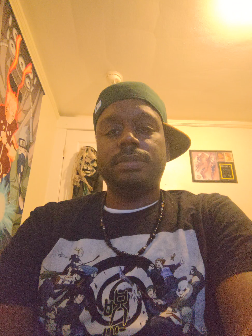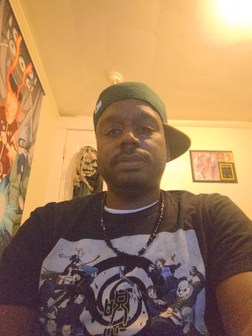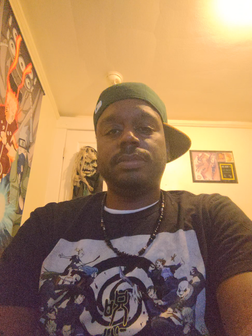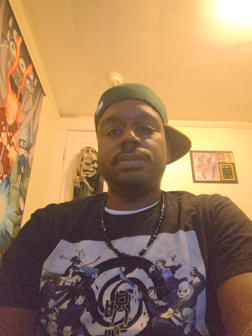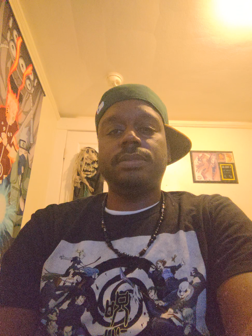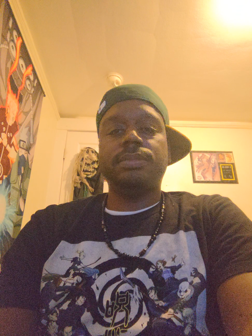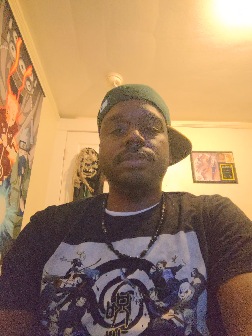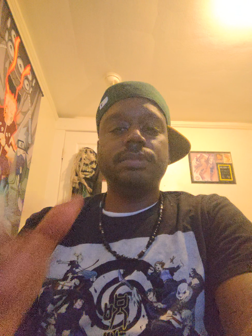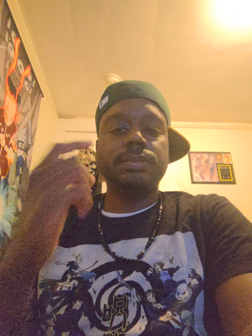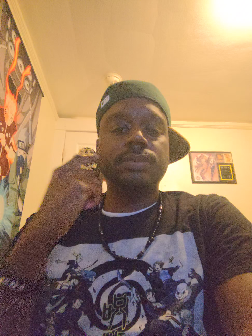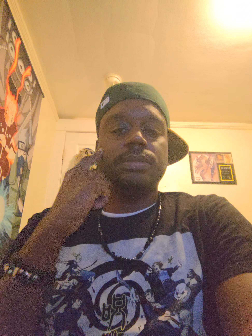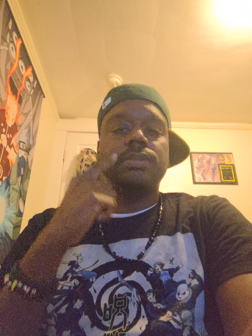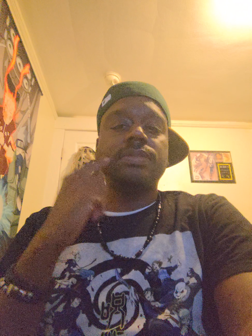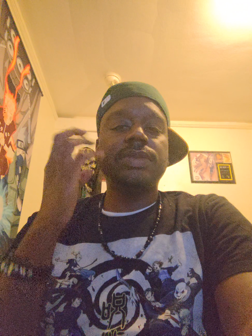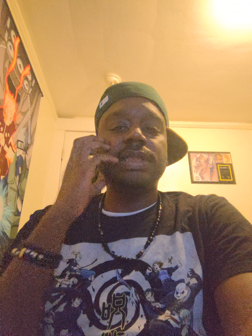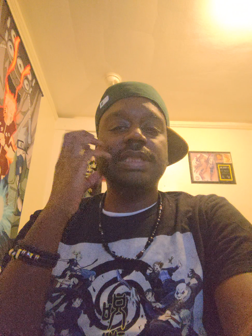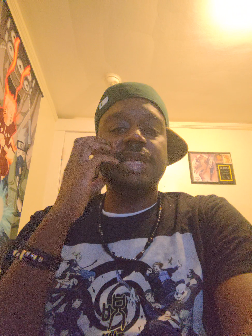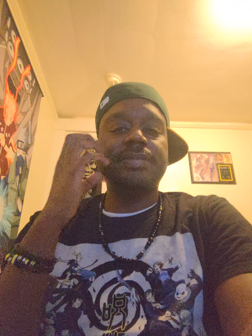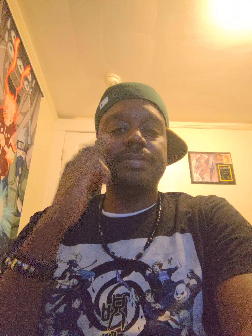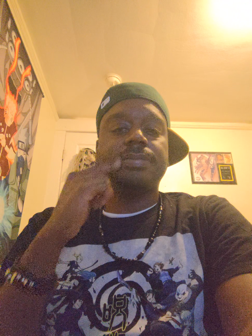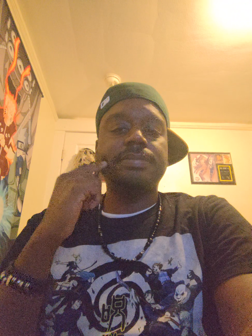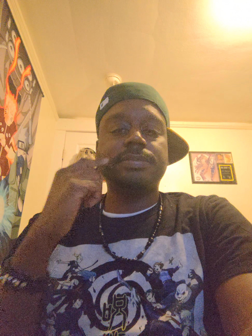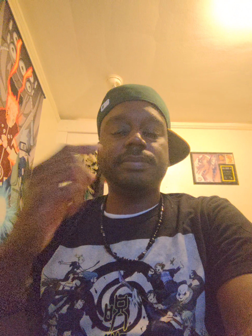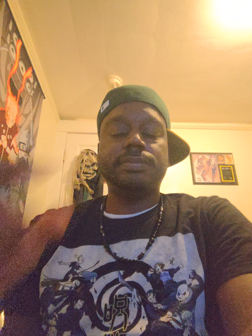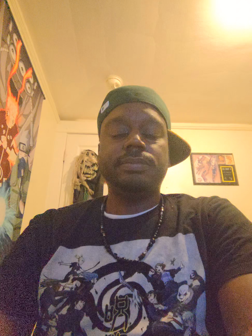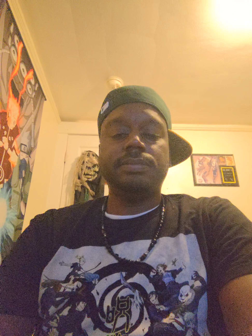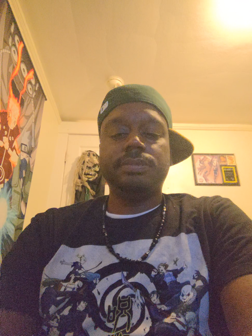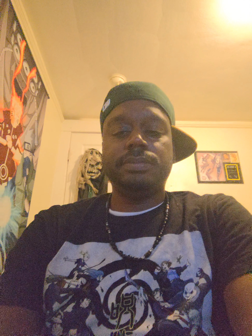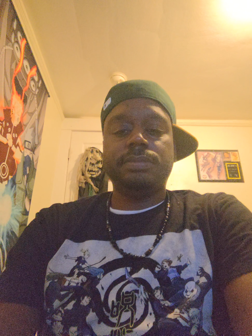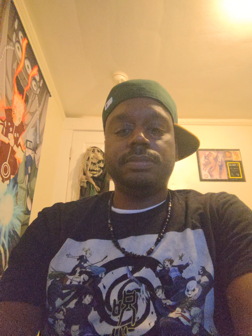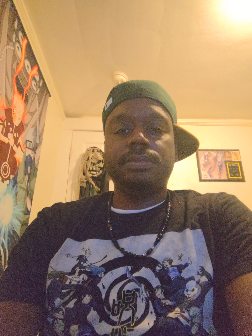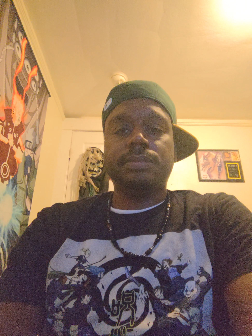cheek